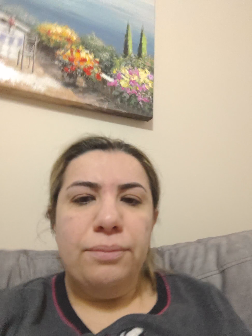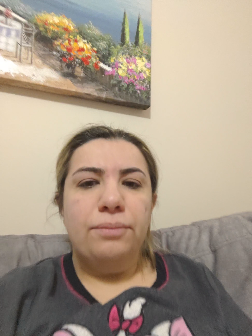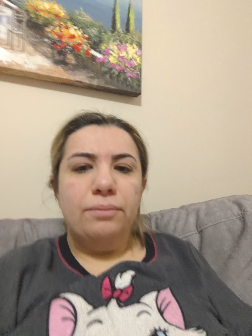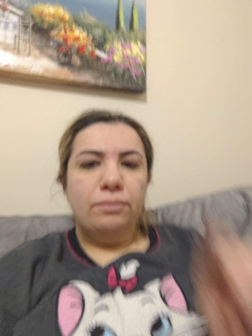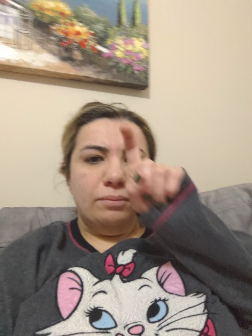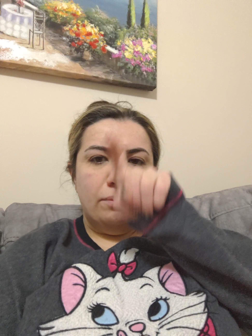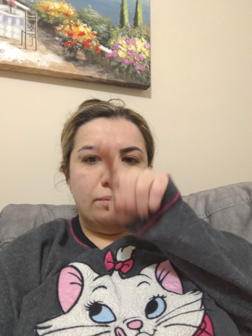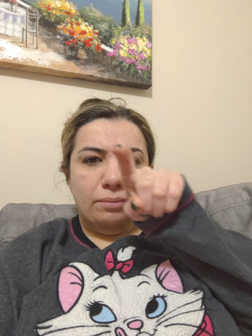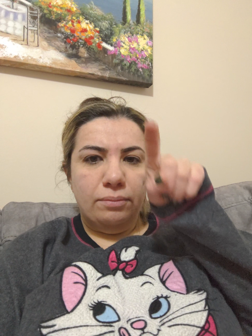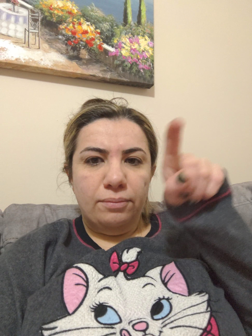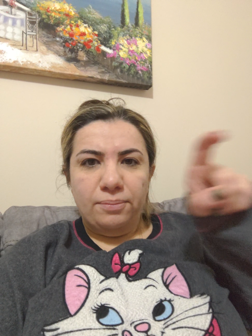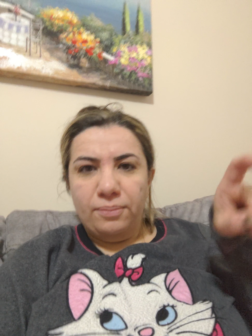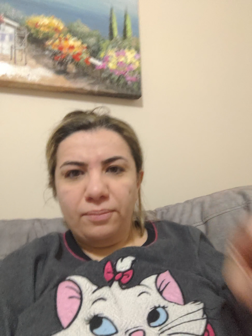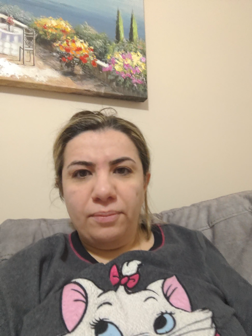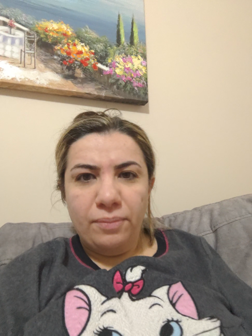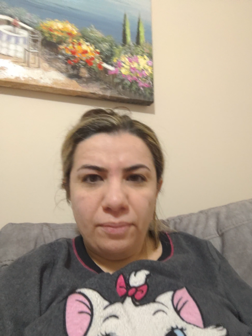closet